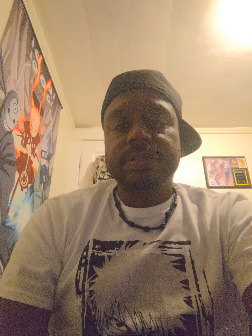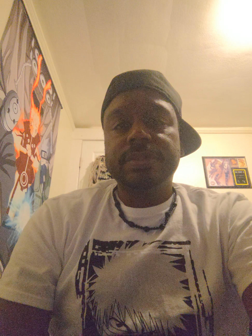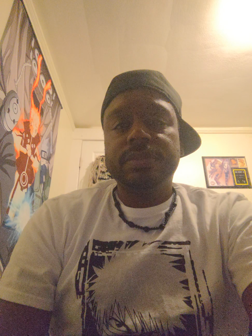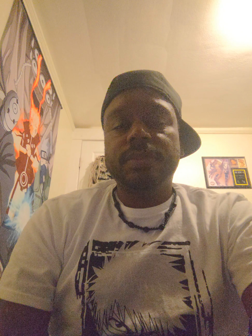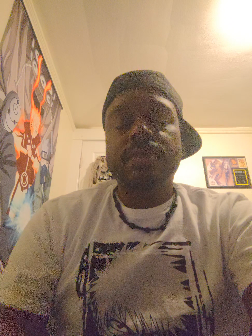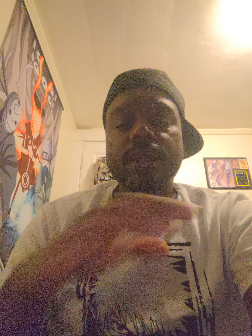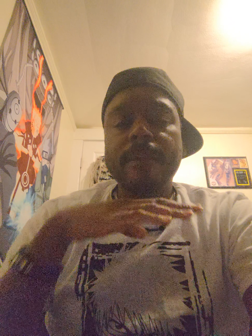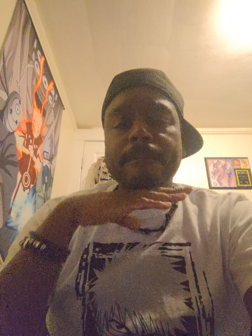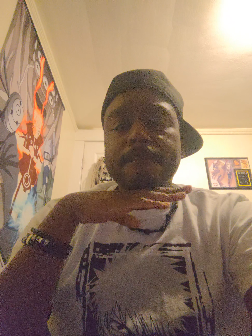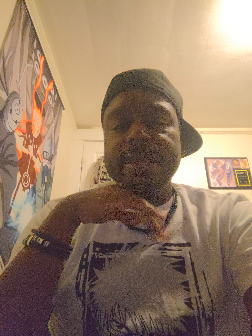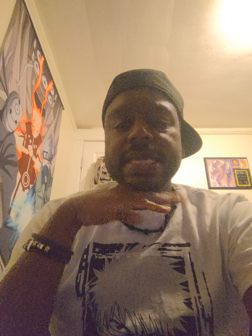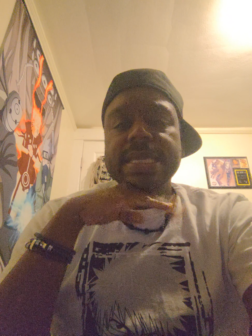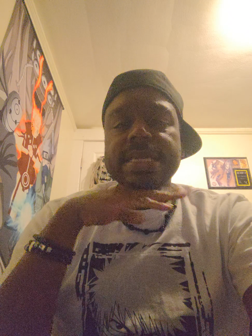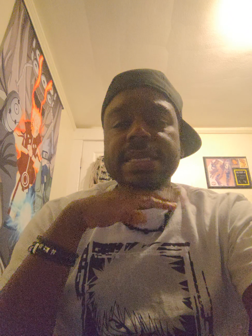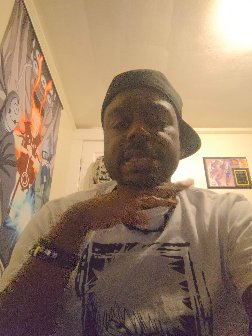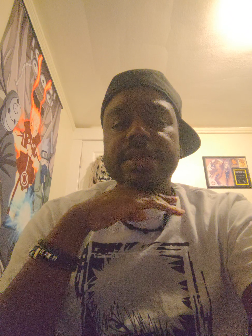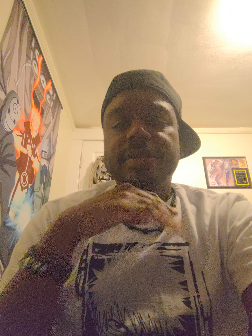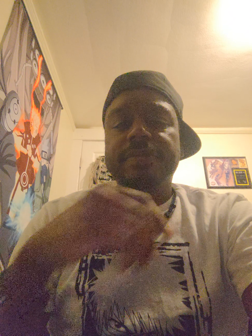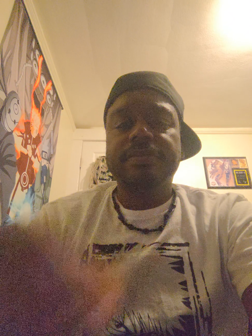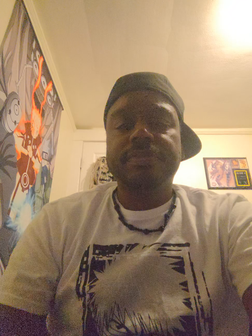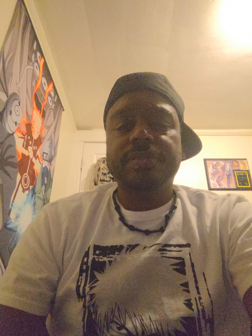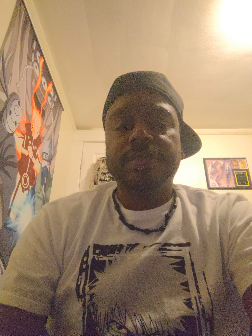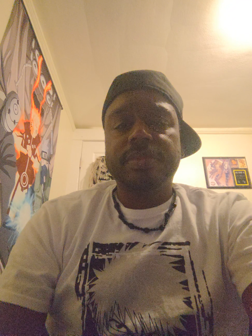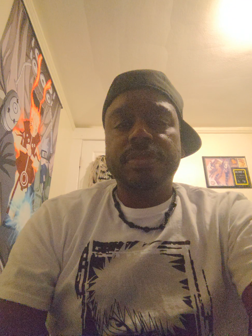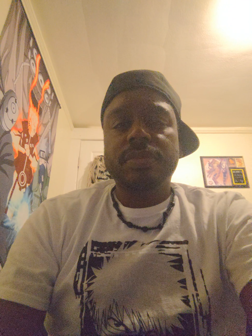pig